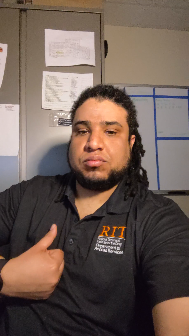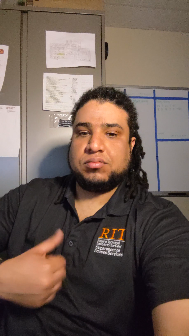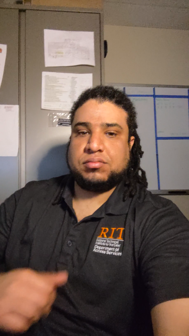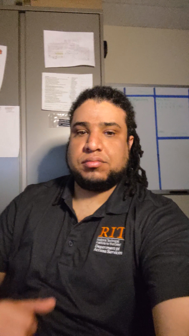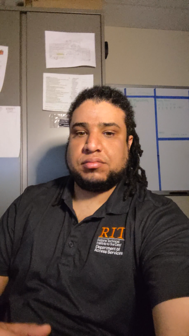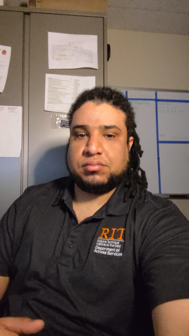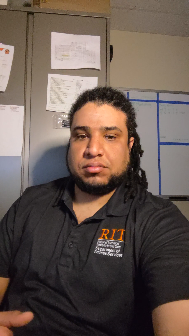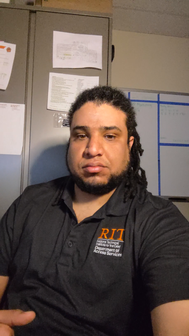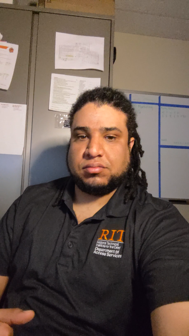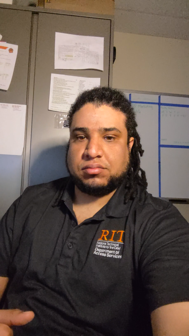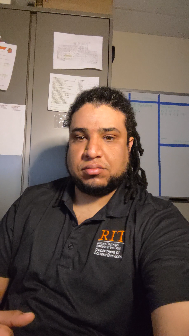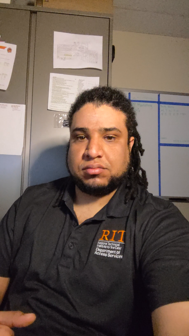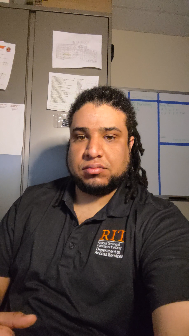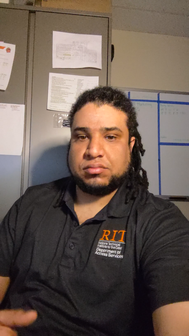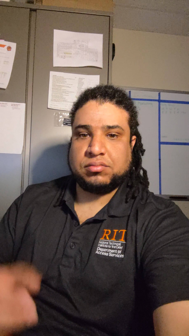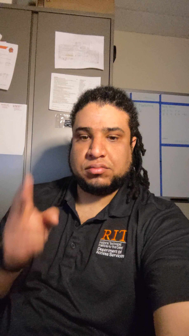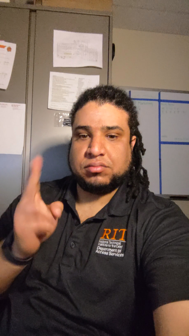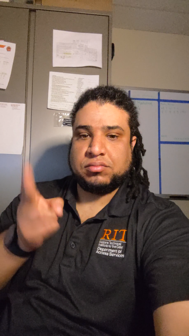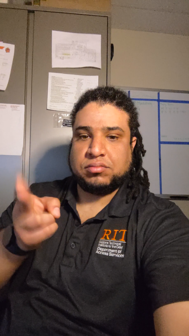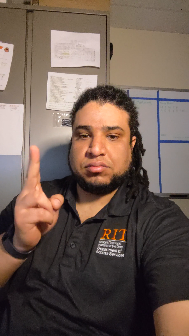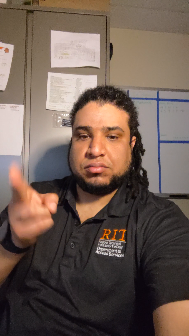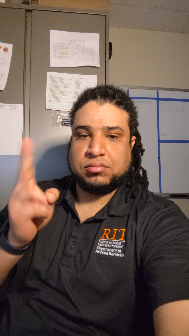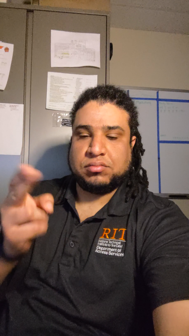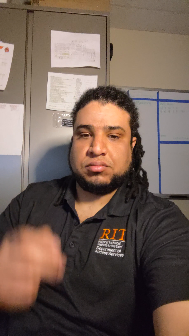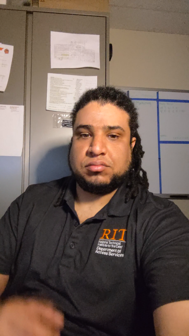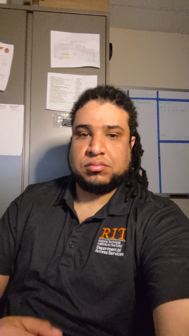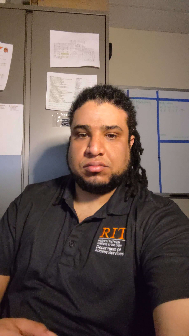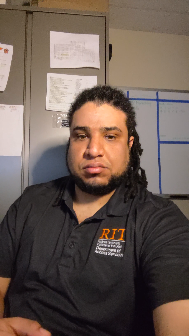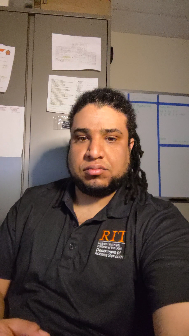hurry